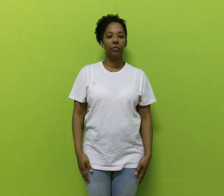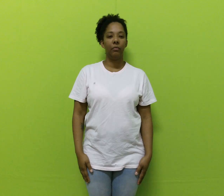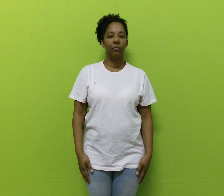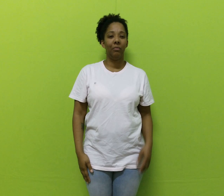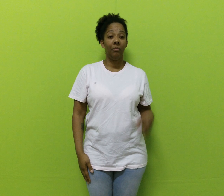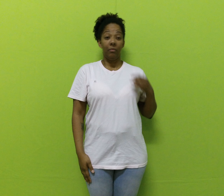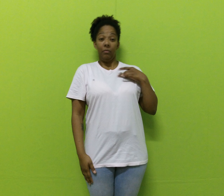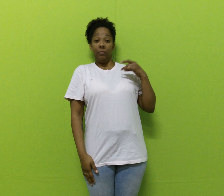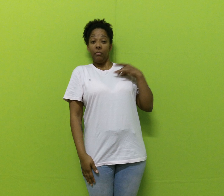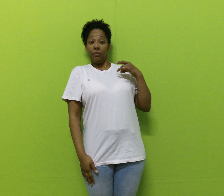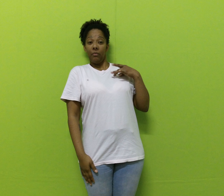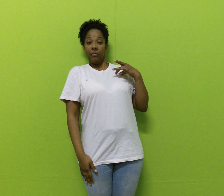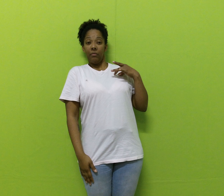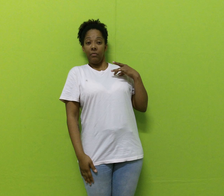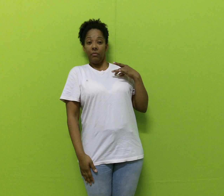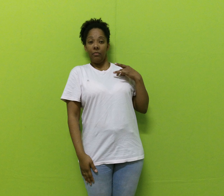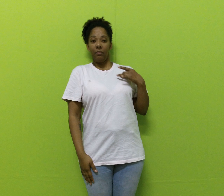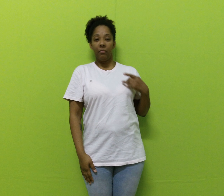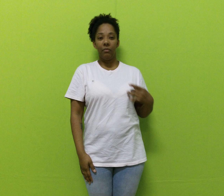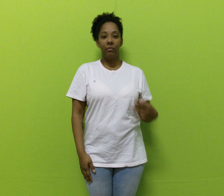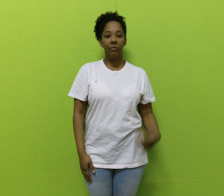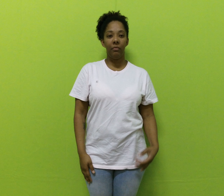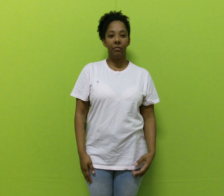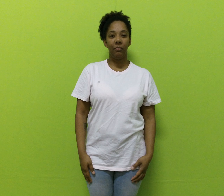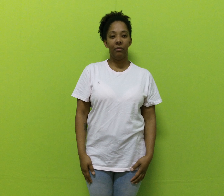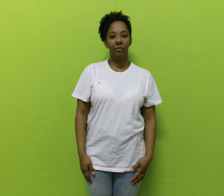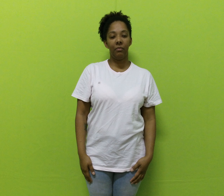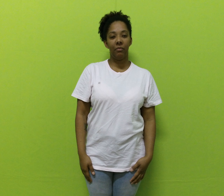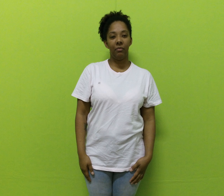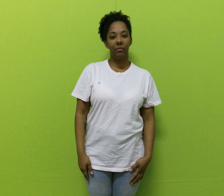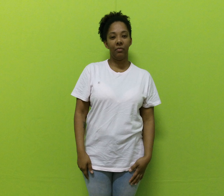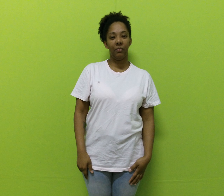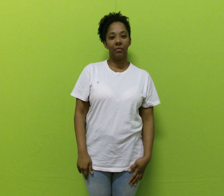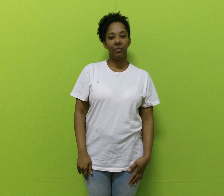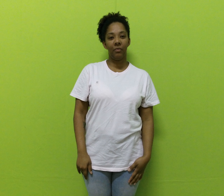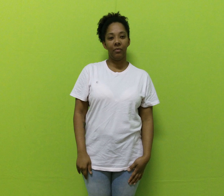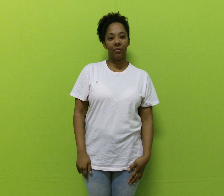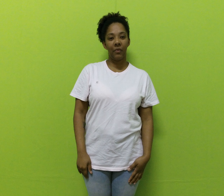medo